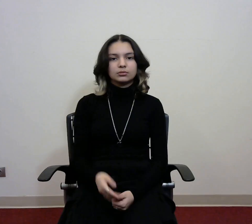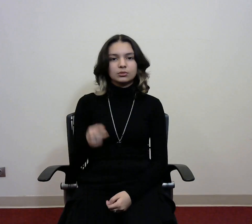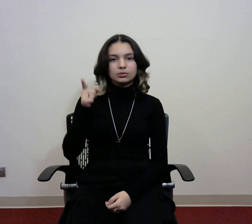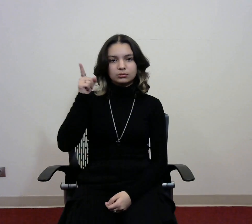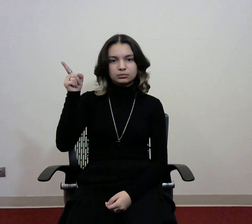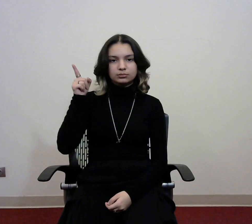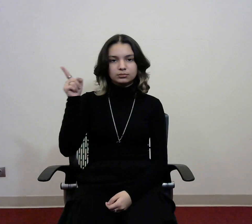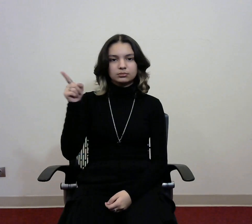onun